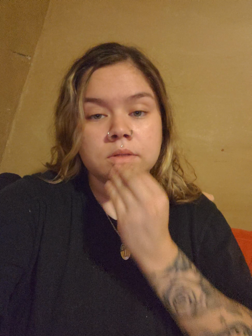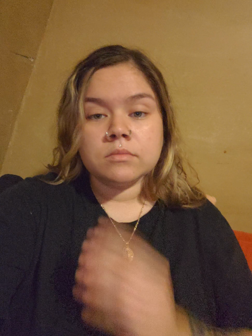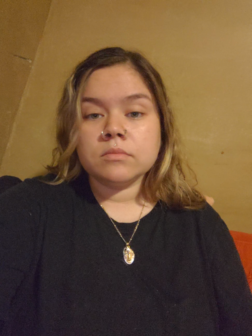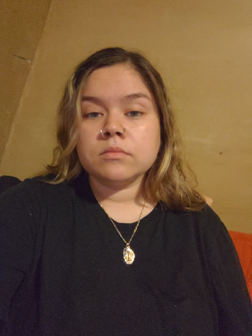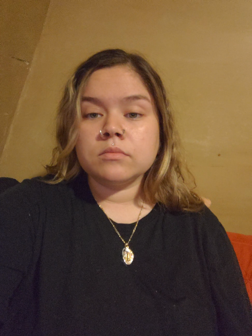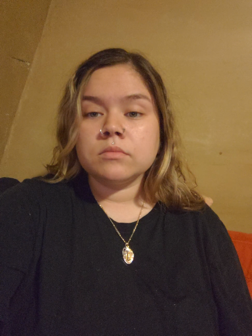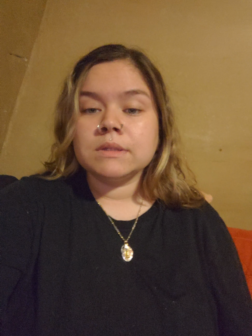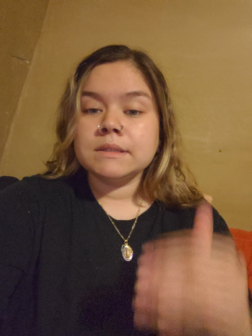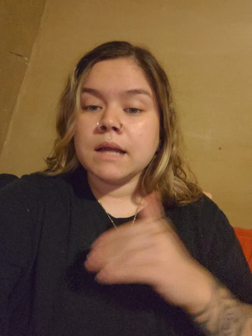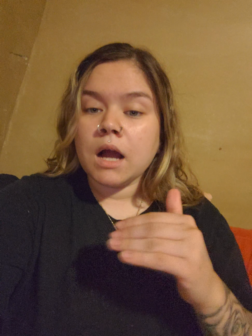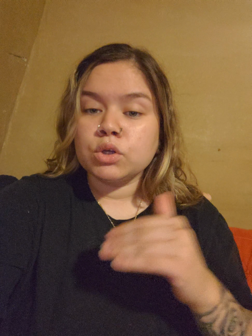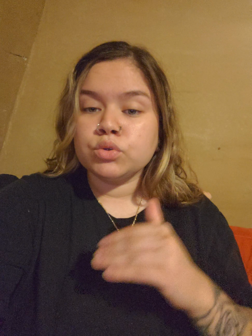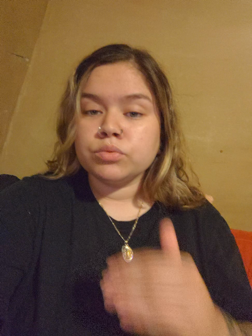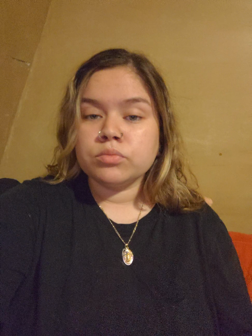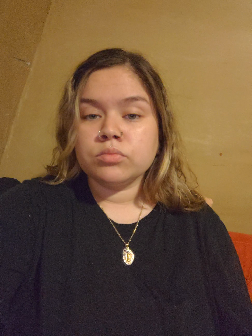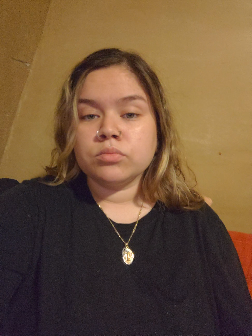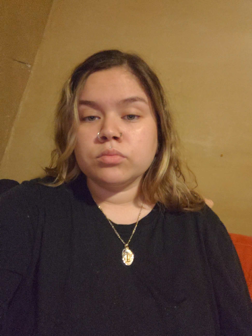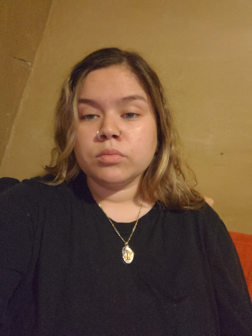doctor